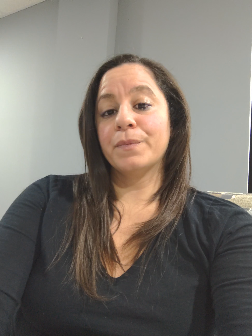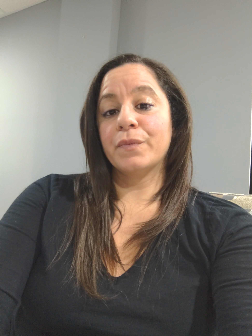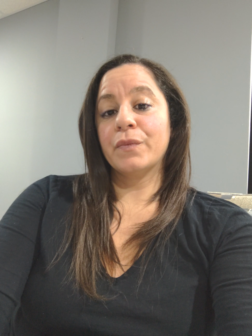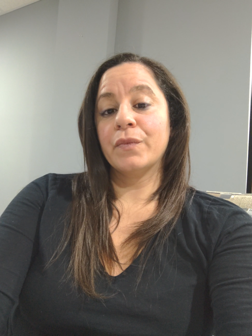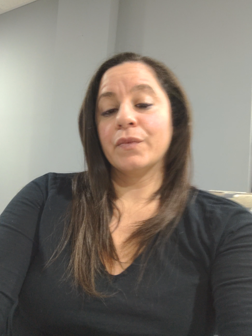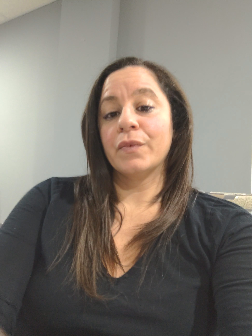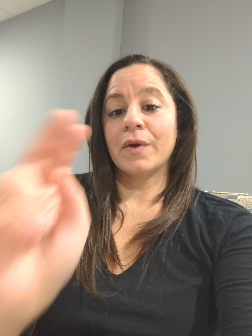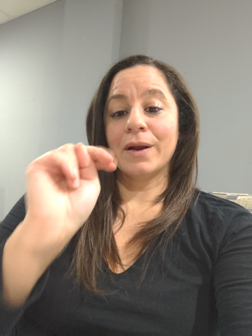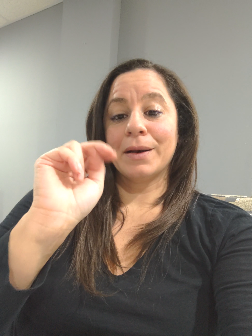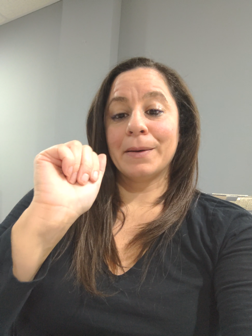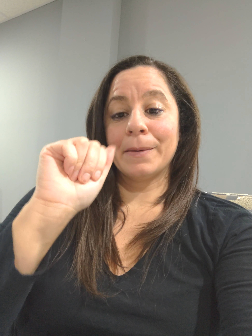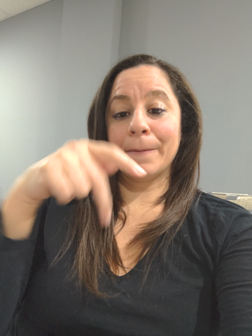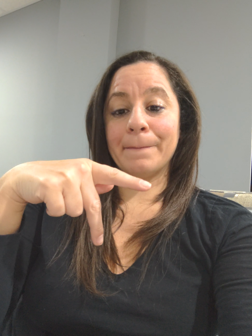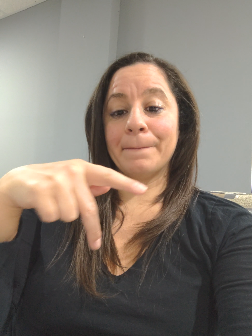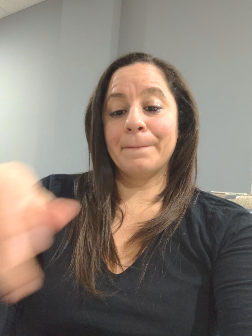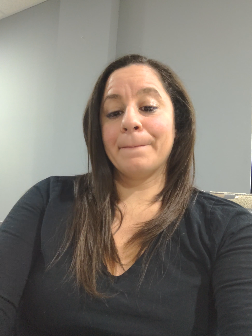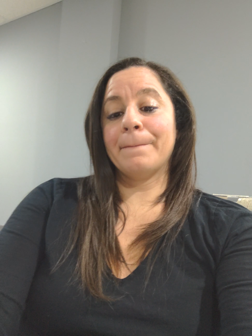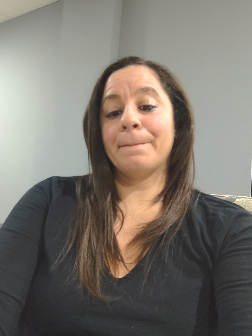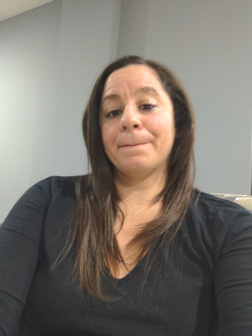nap